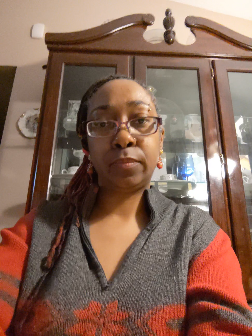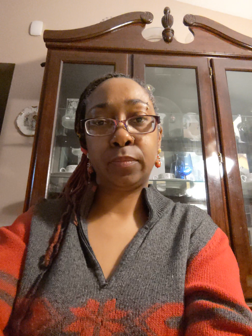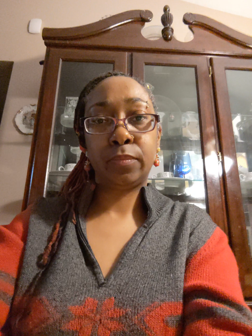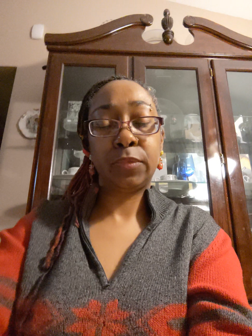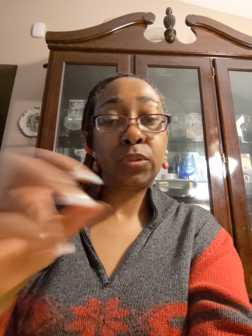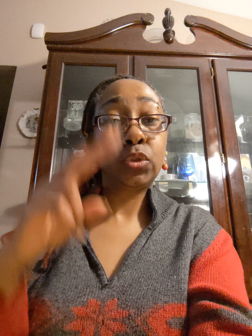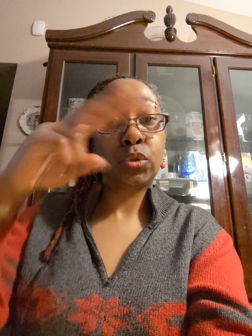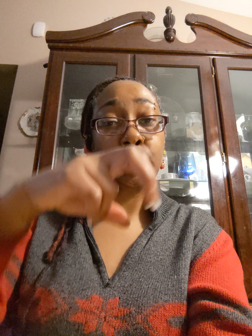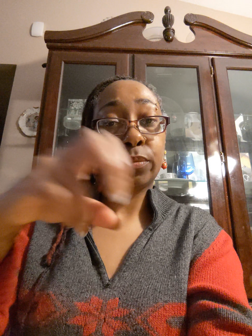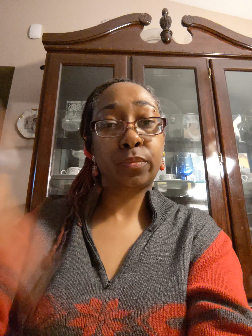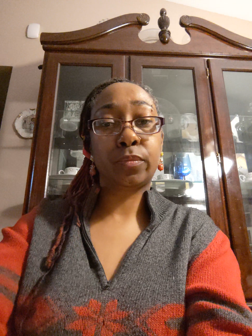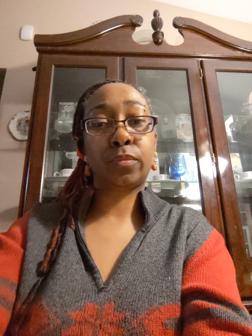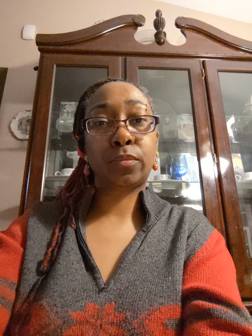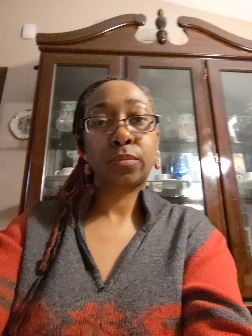jump